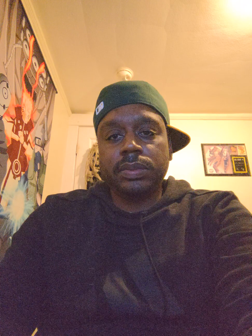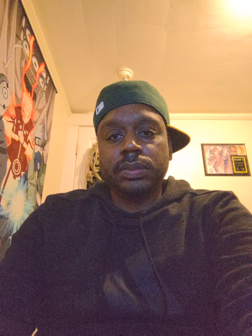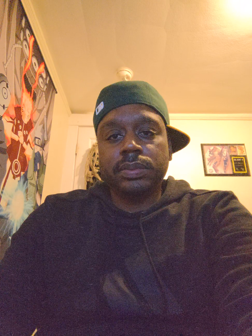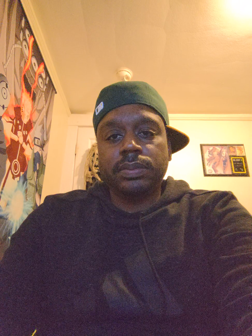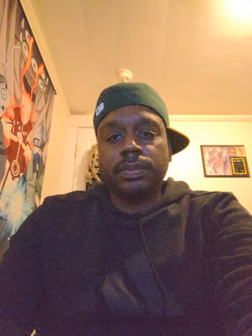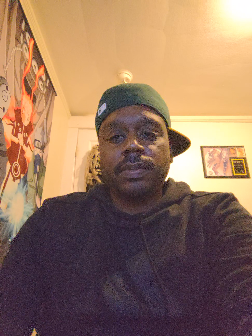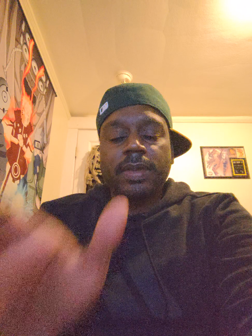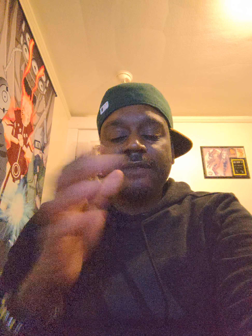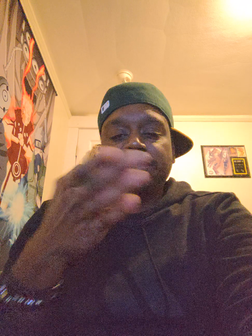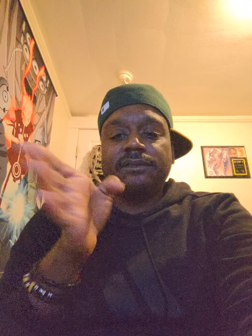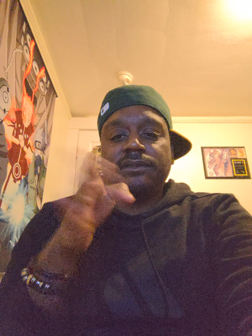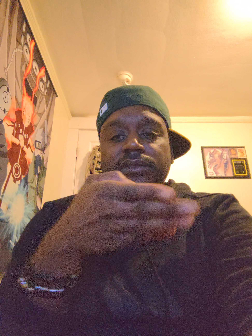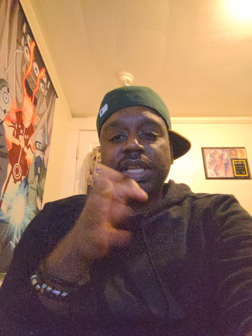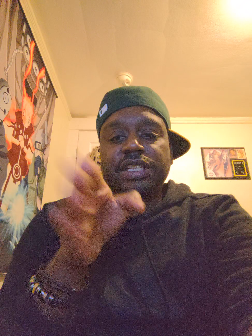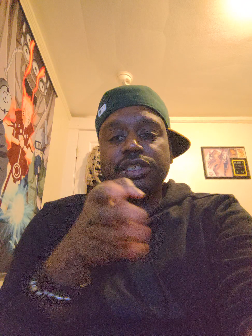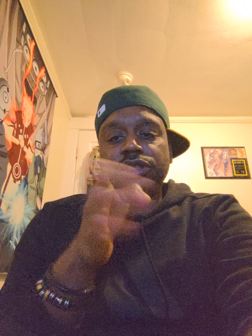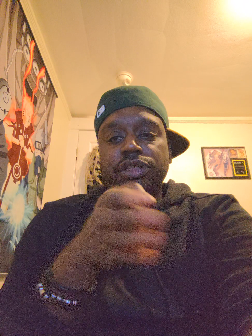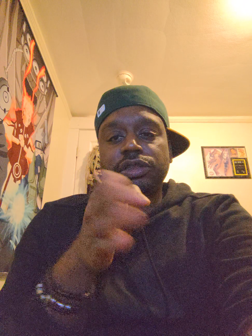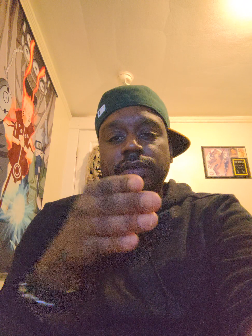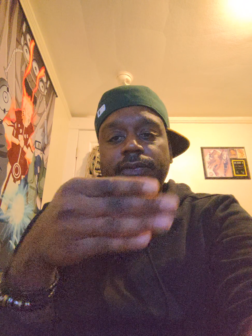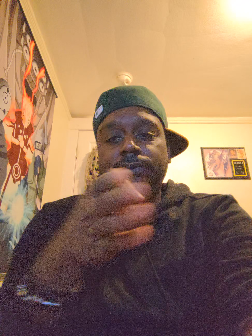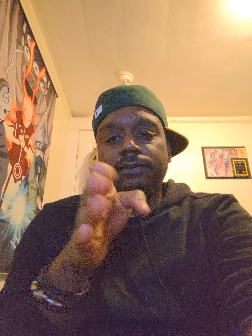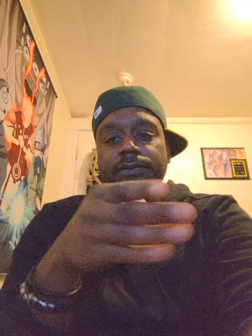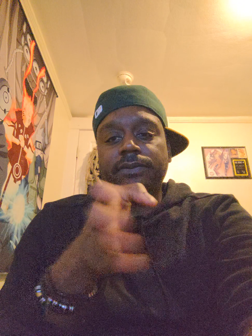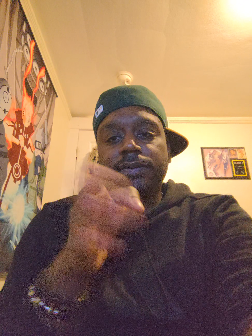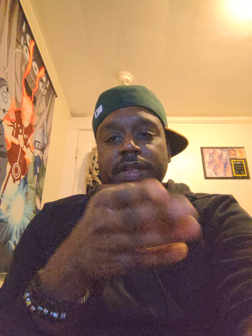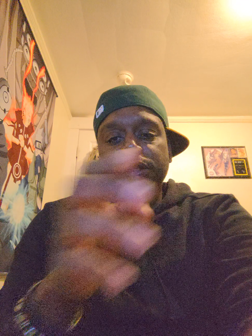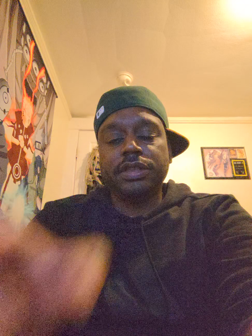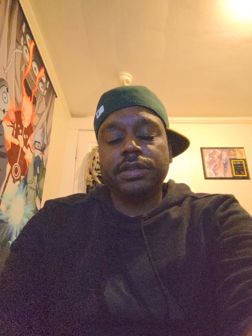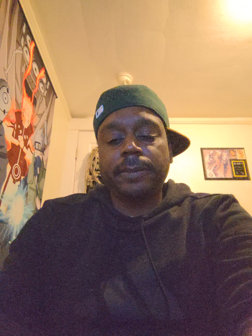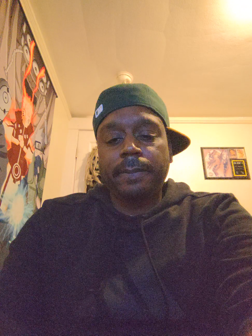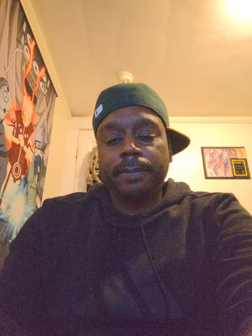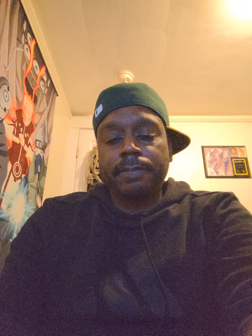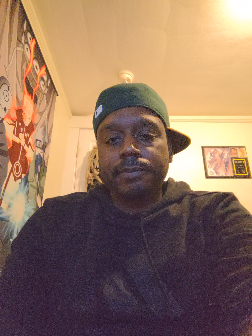fish